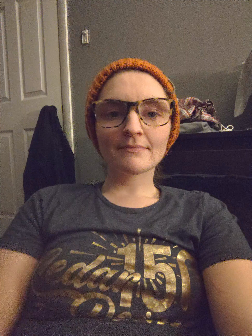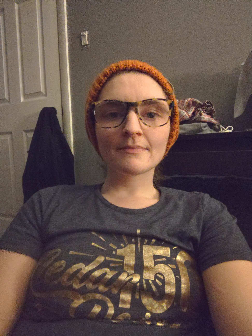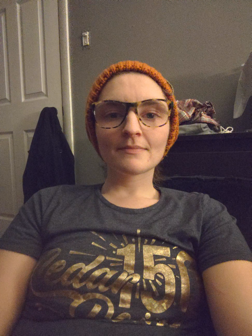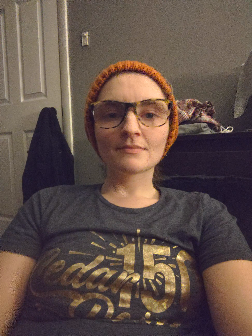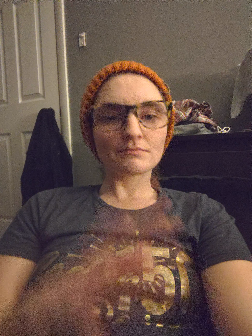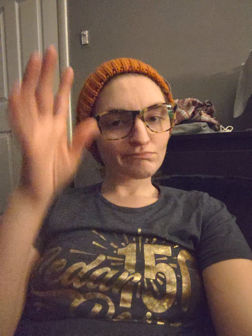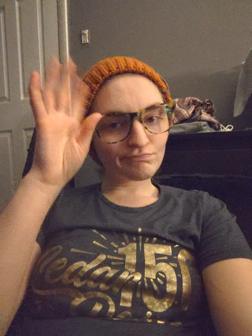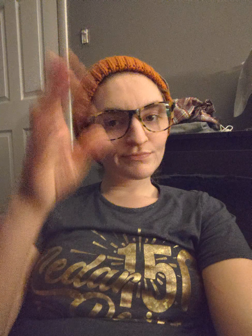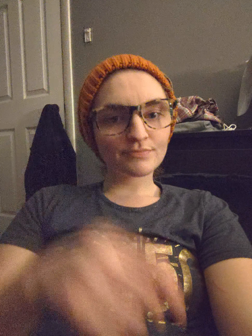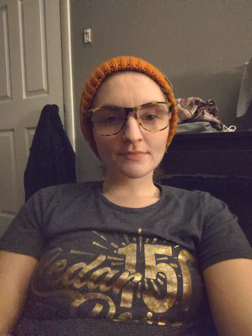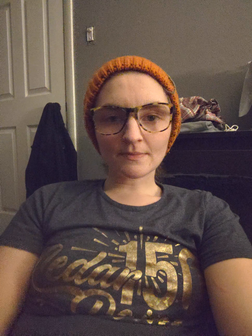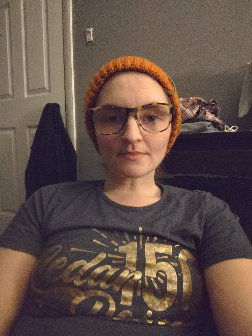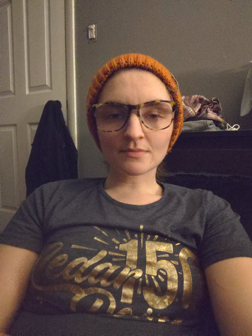pretend